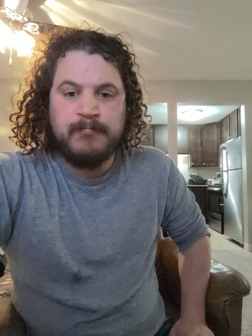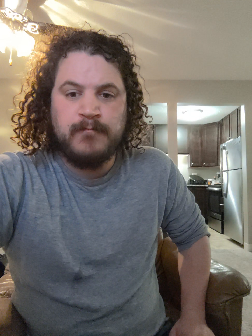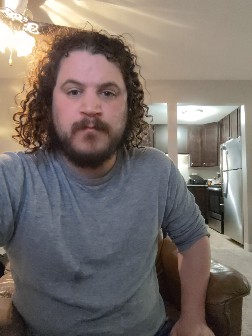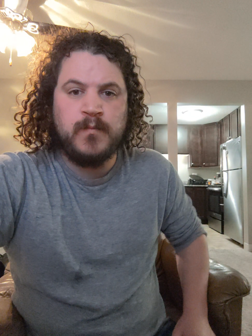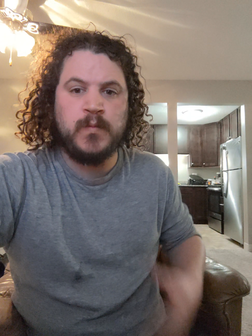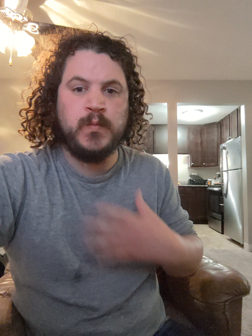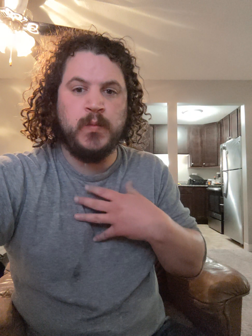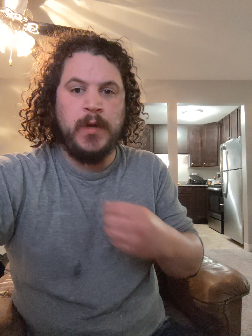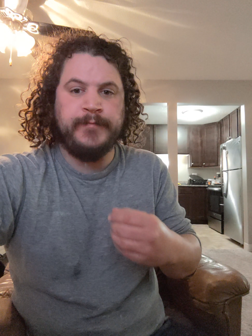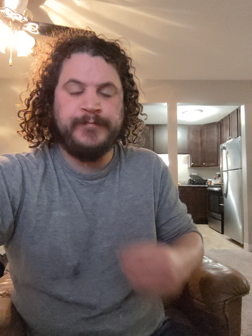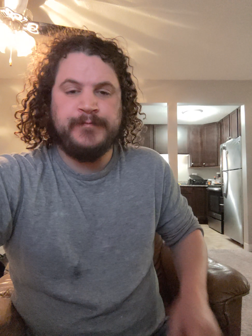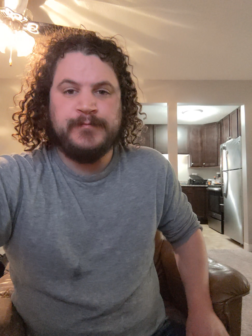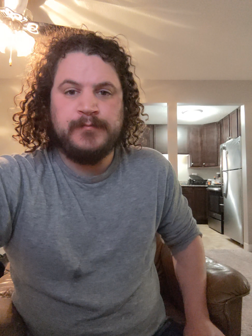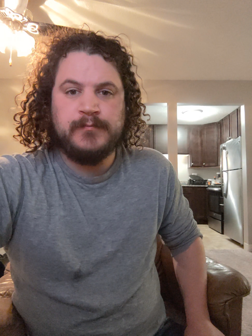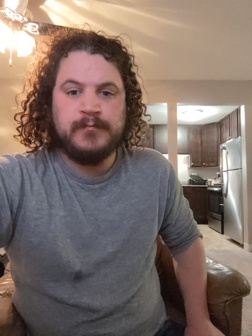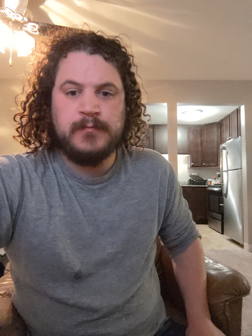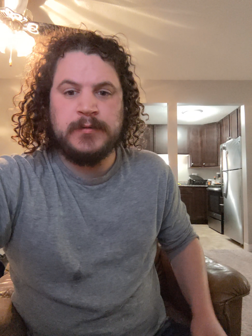white